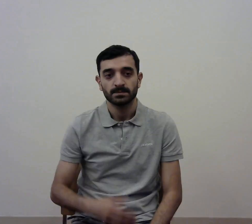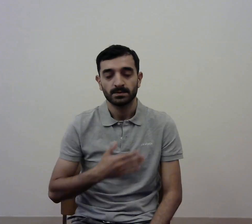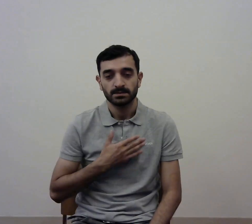mən